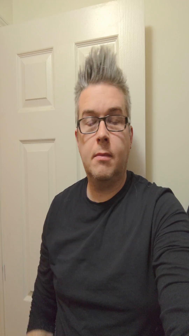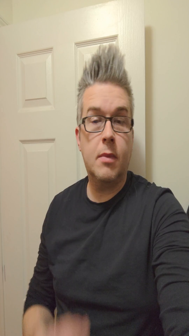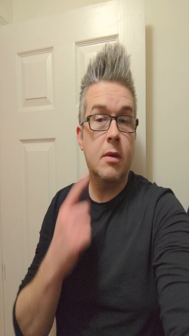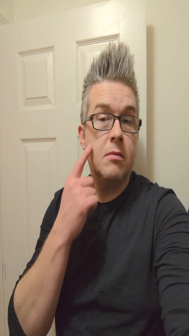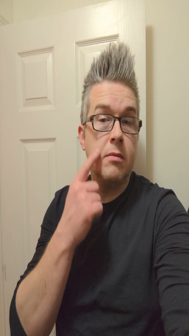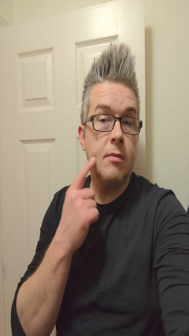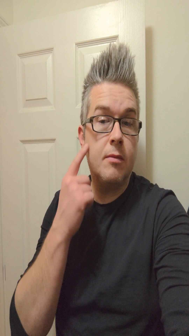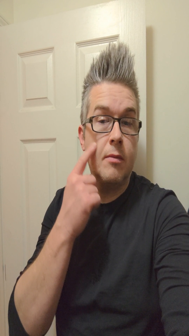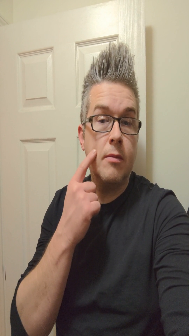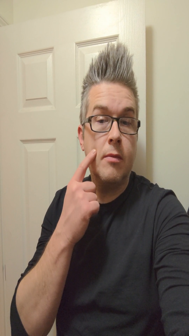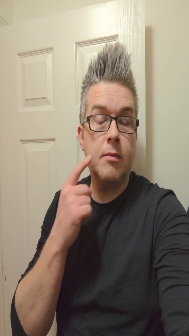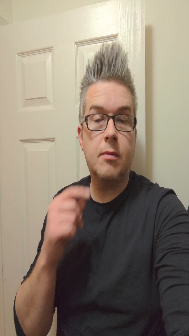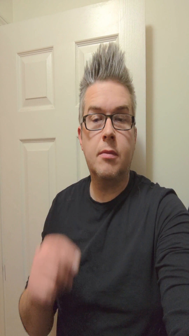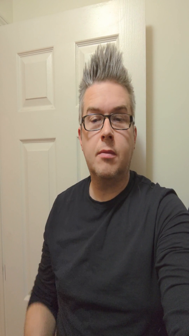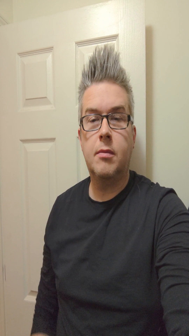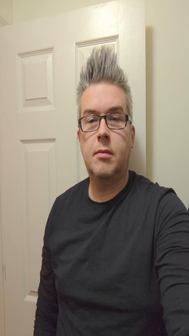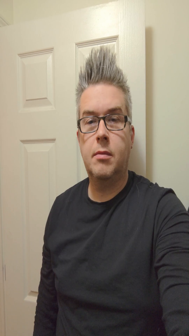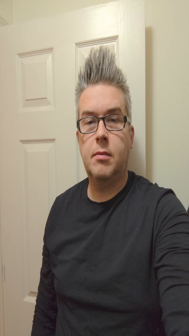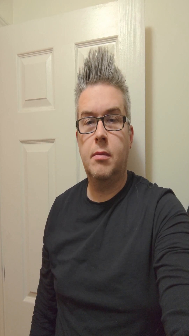cheek